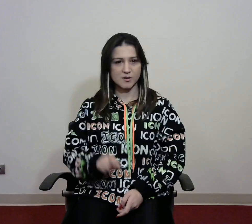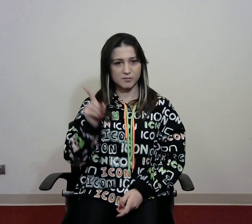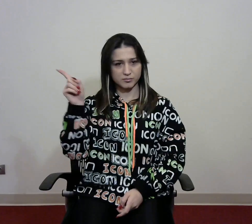O